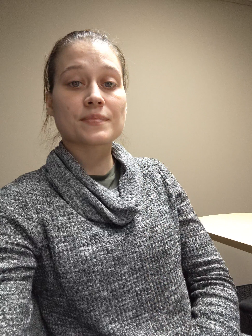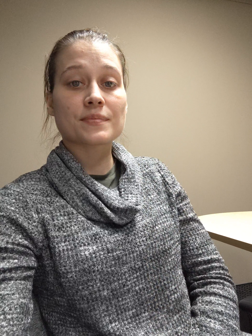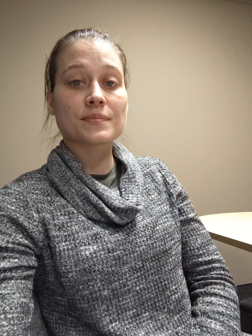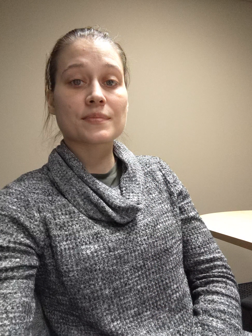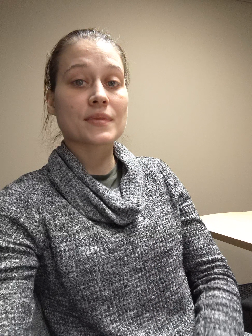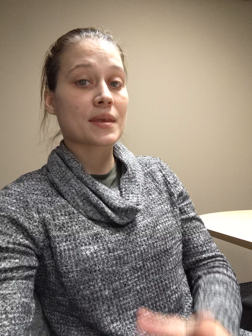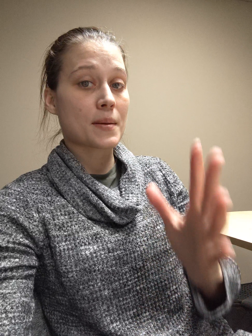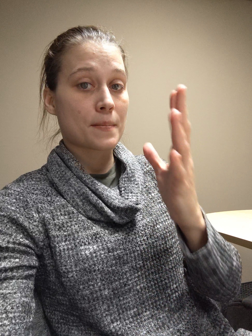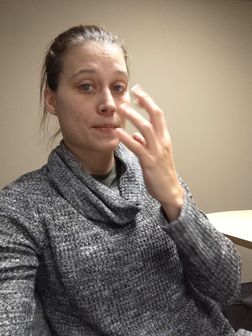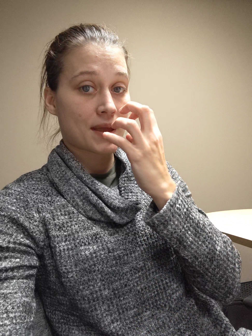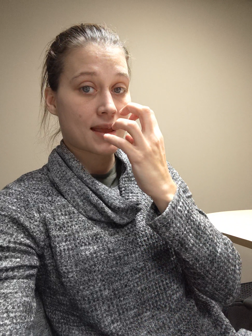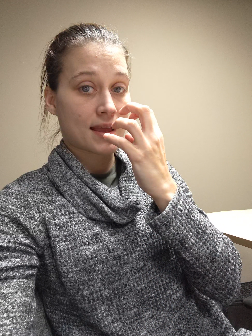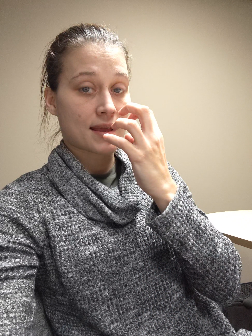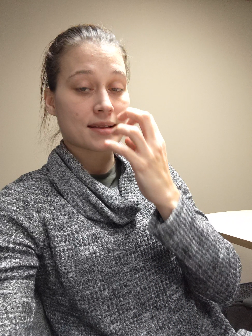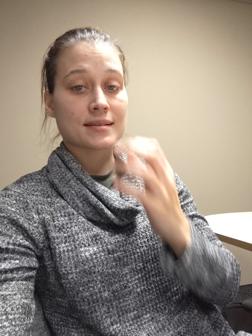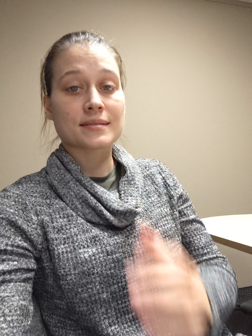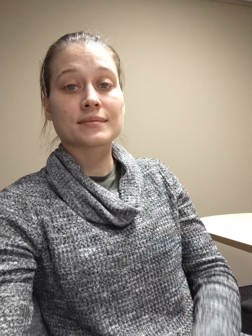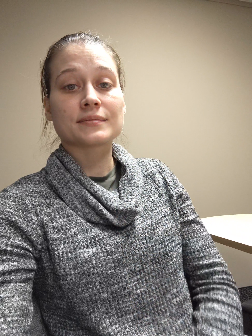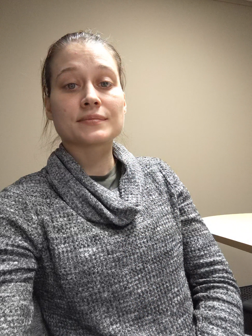mad